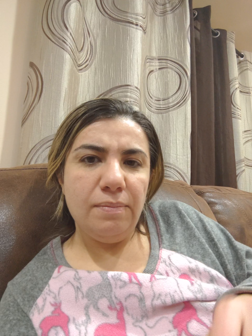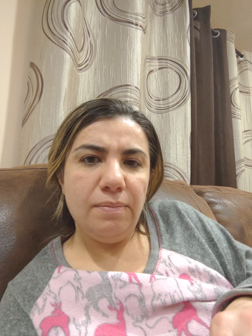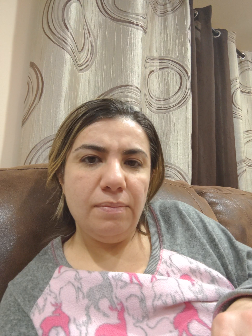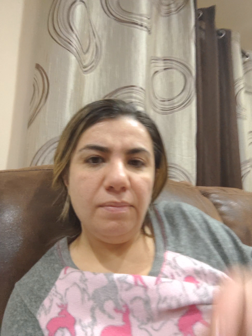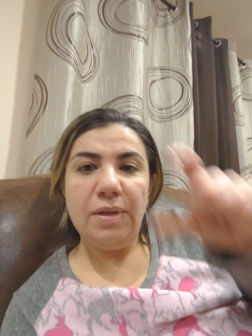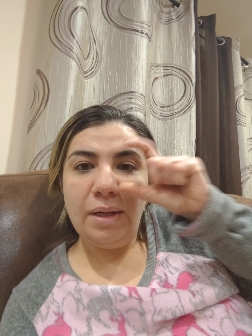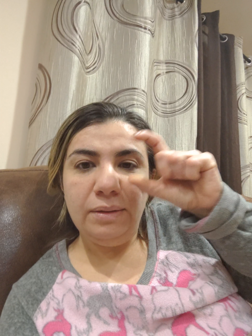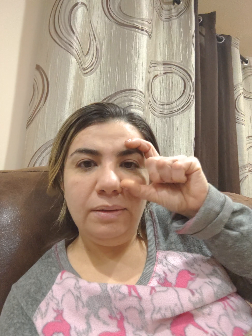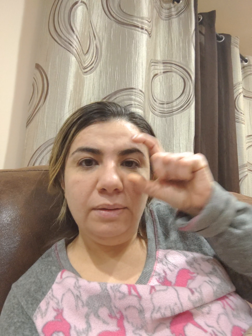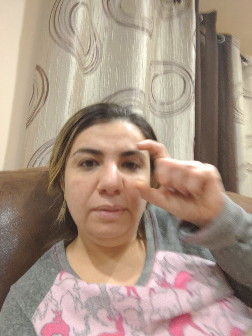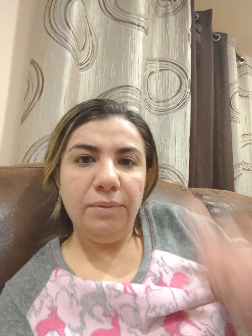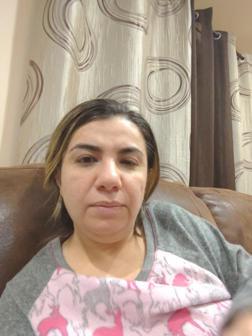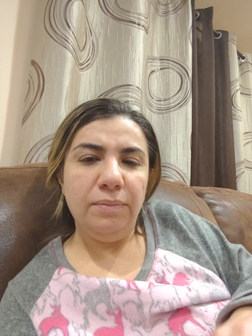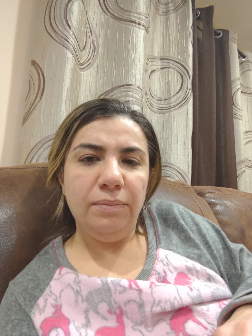window